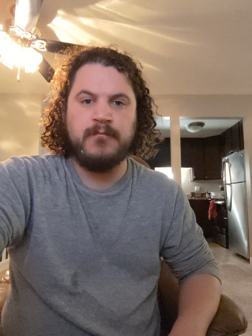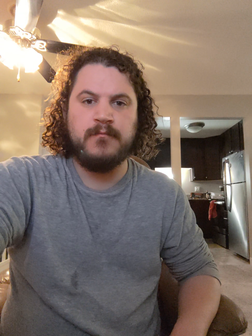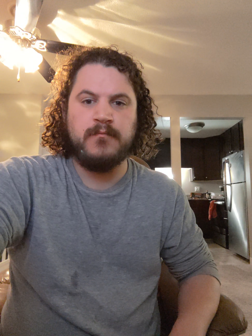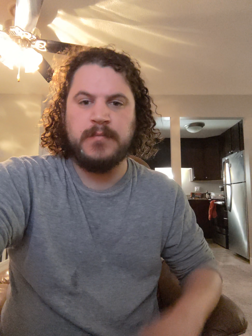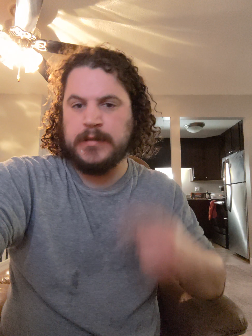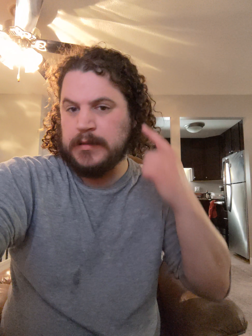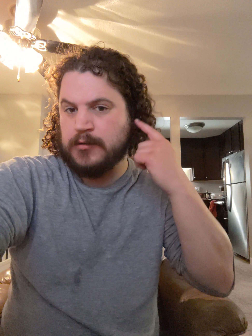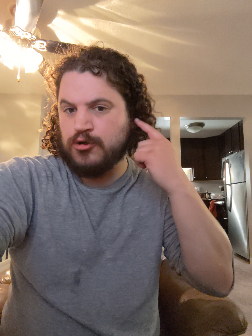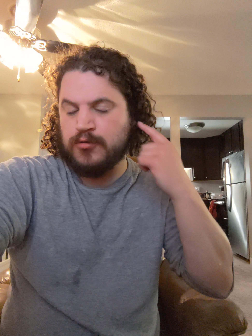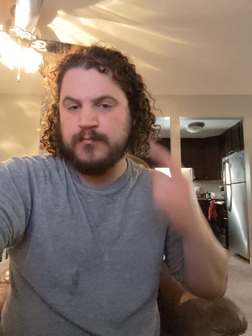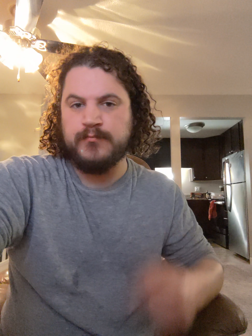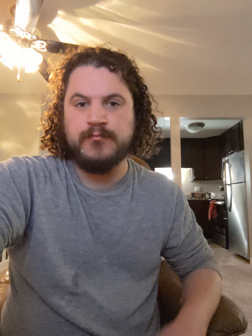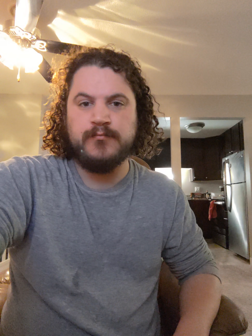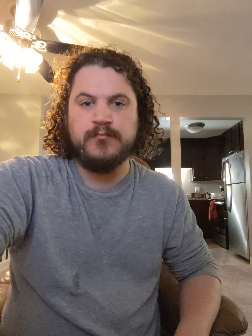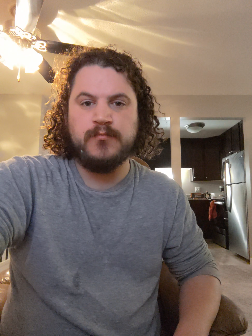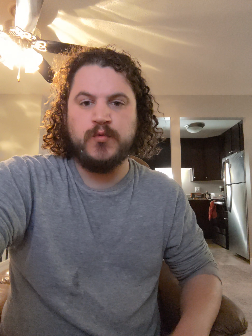ear